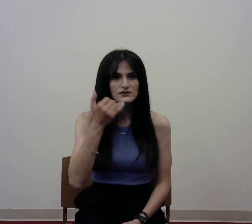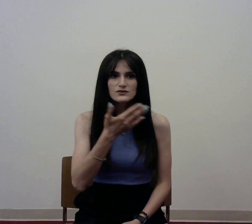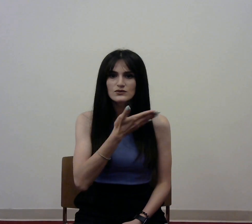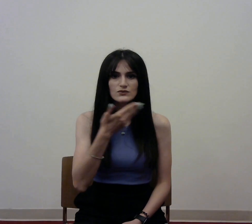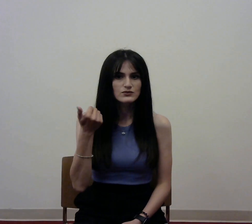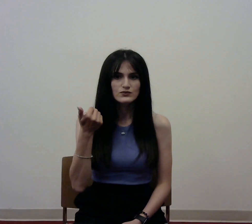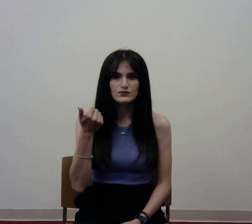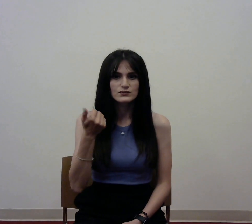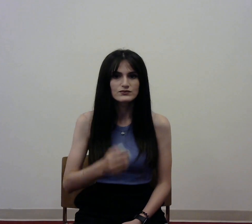yox